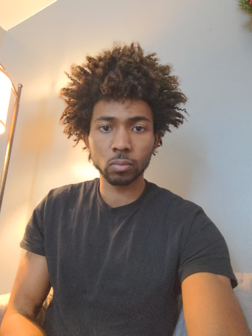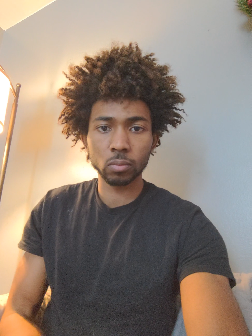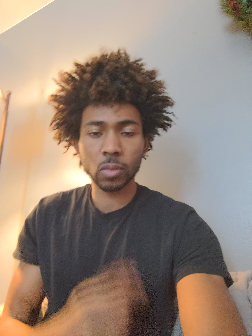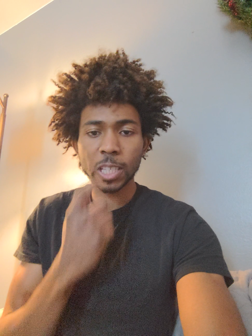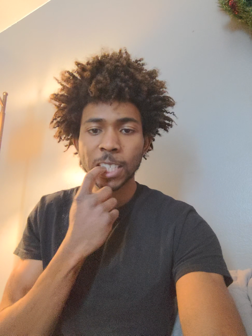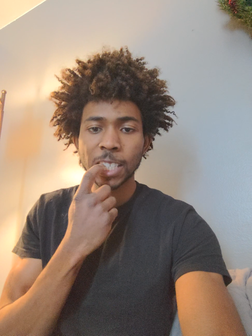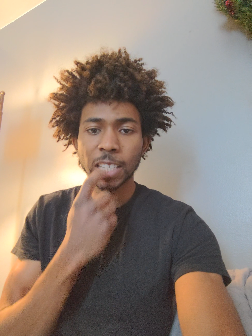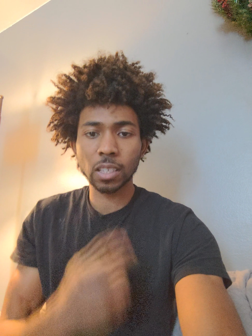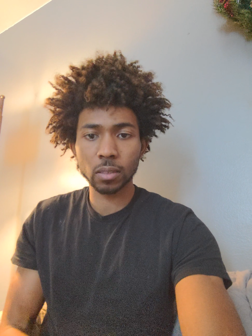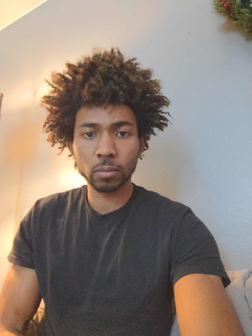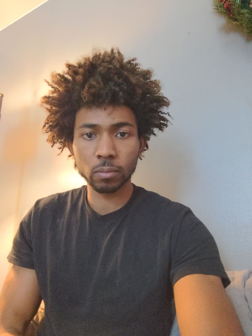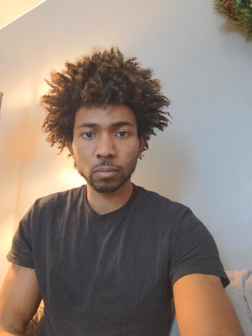tooth